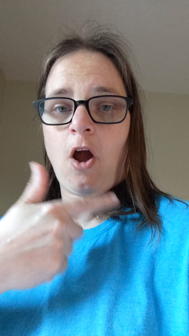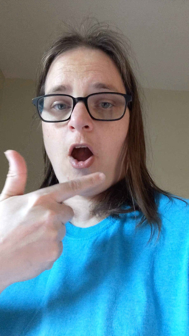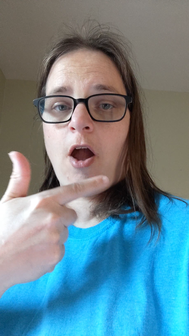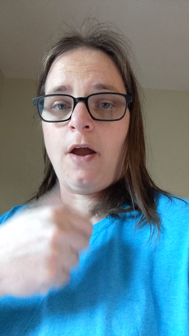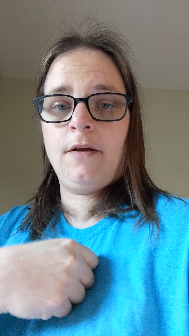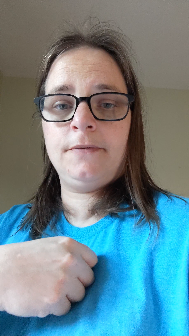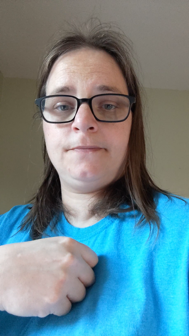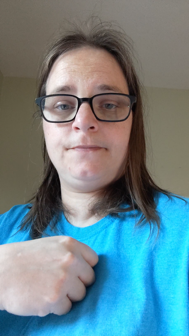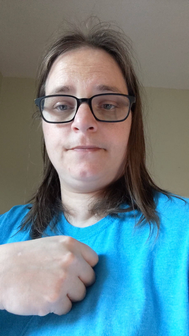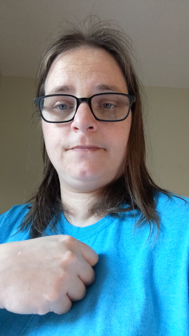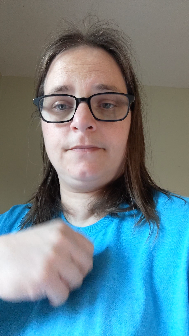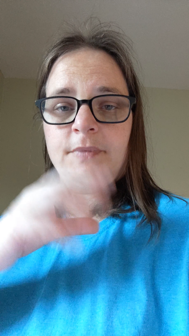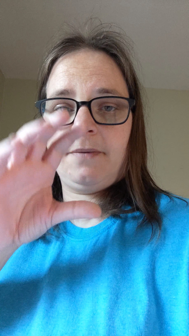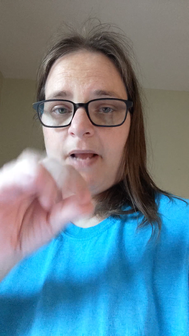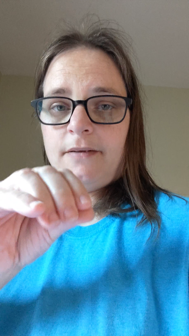bite